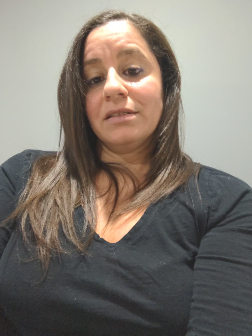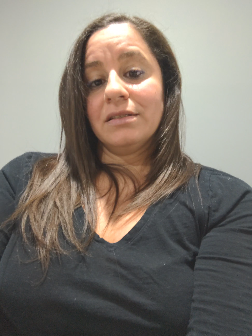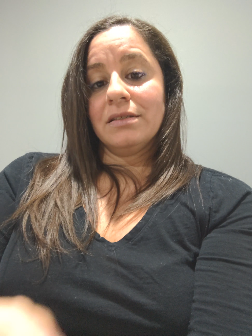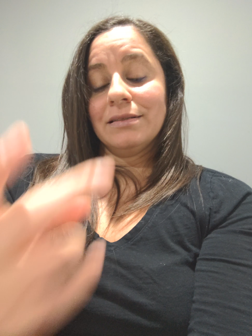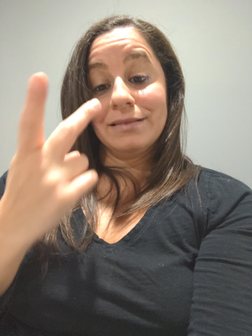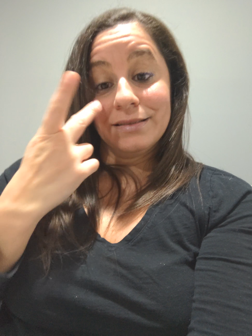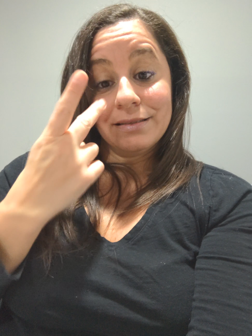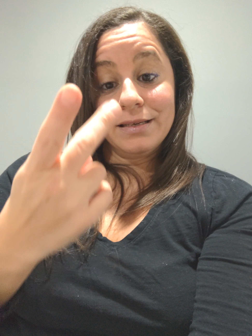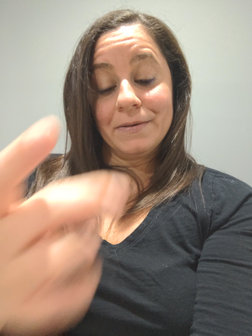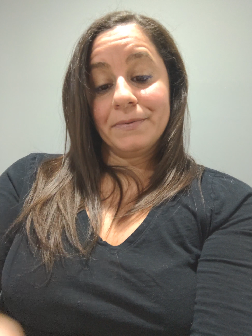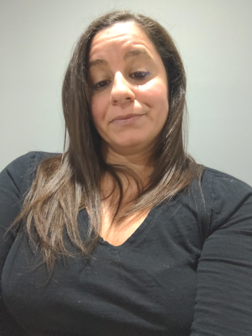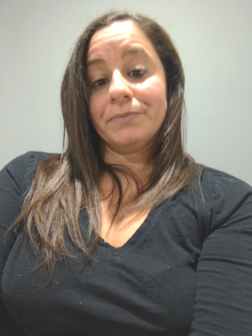see